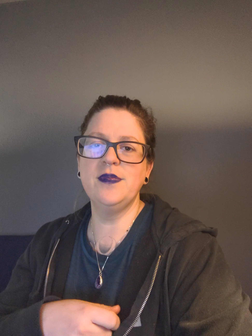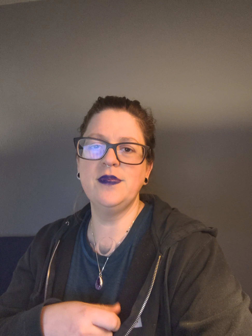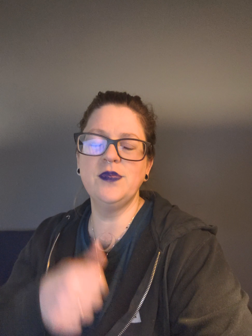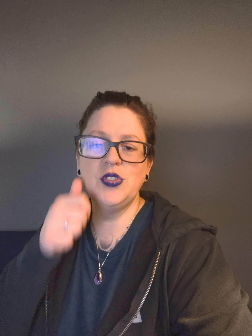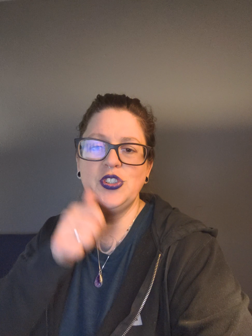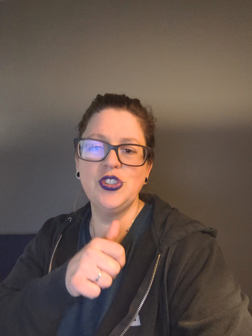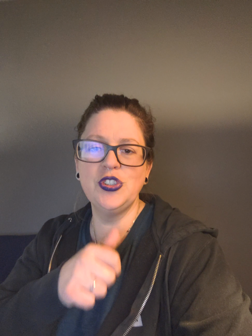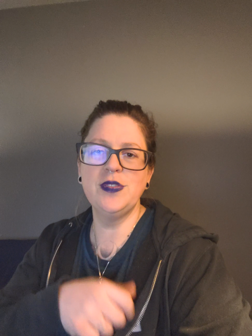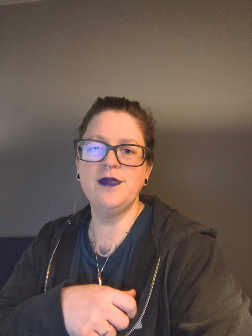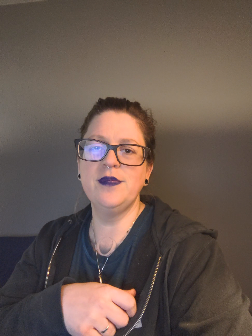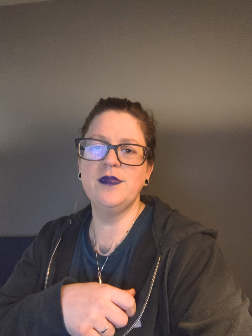girl